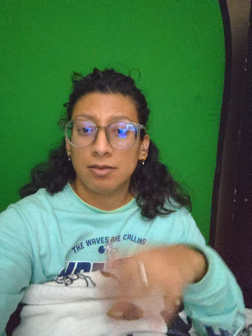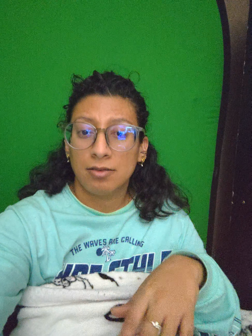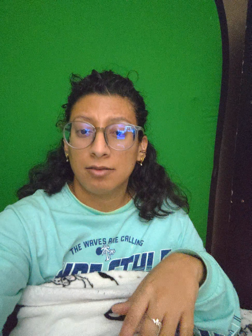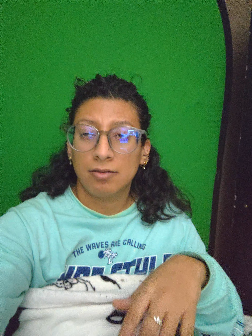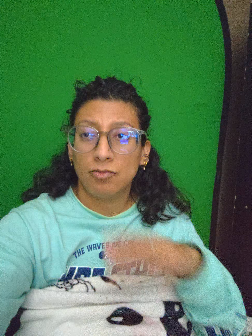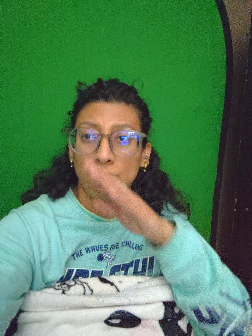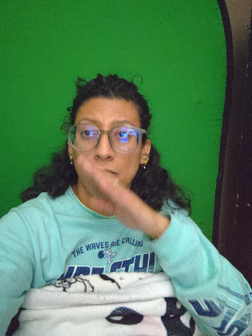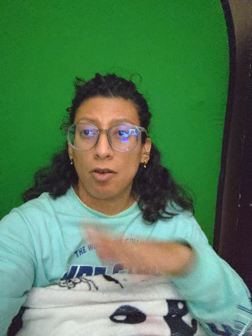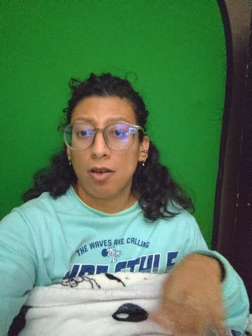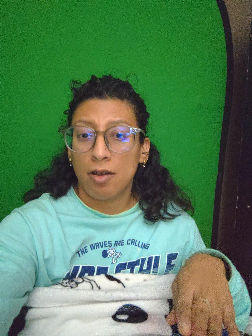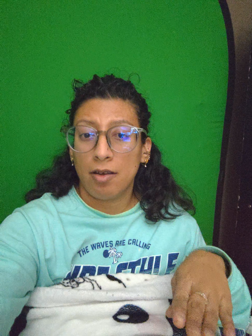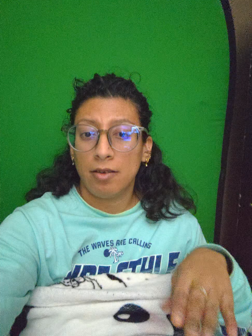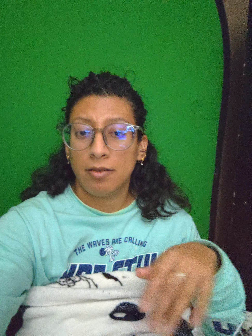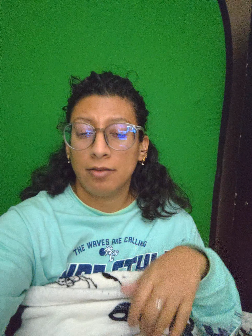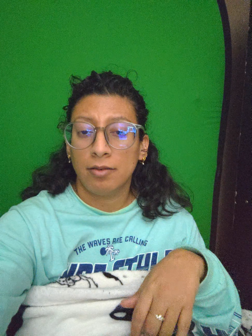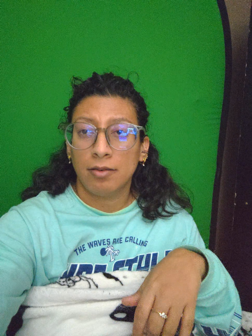quiet